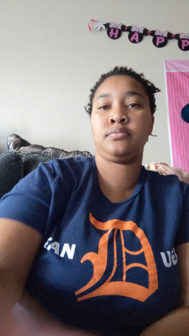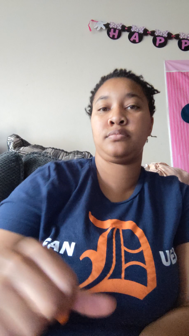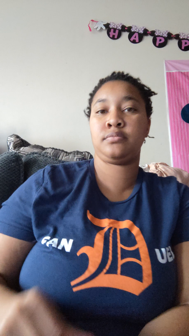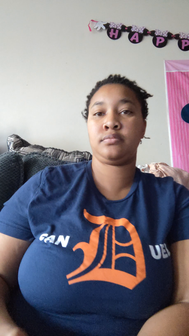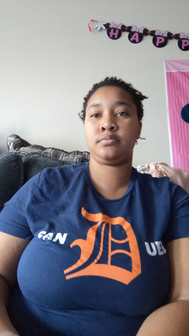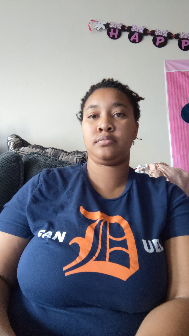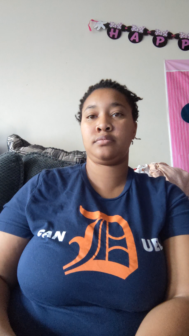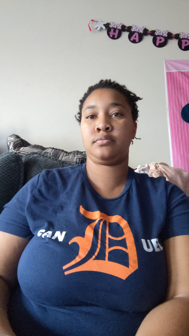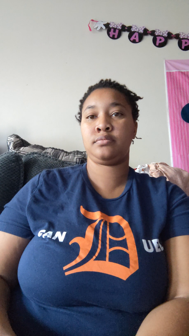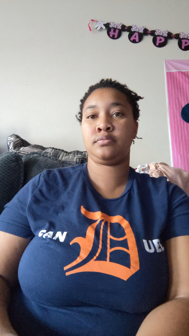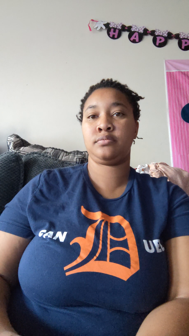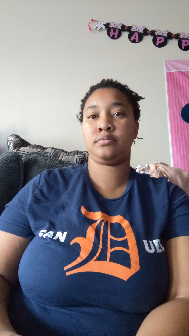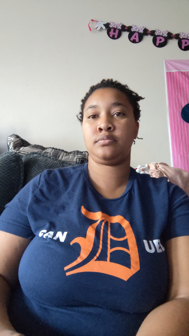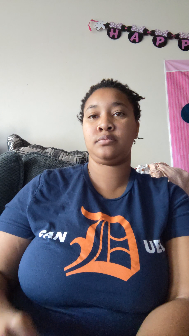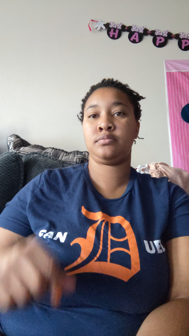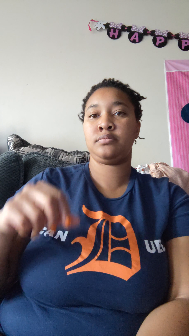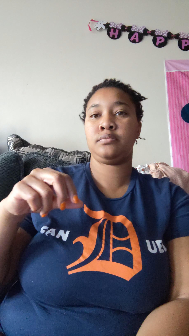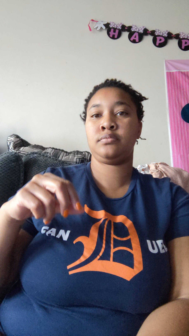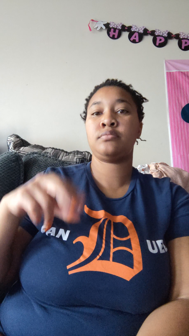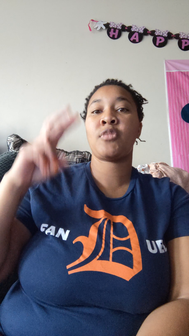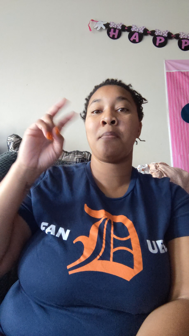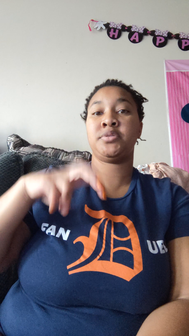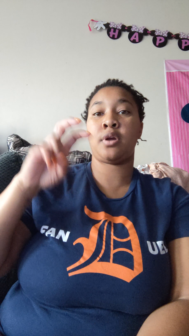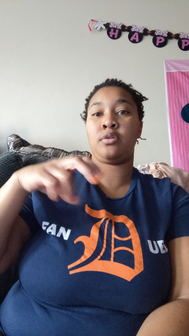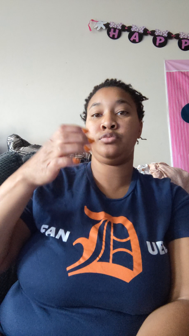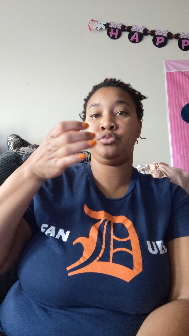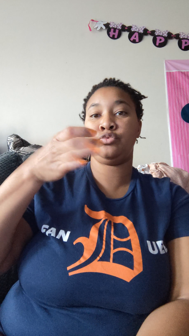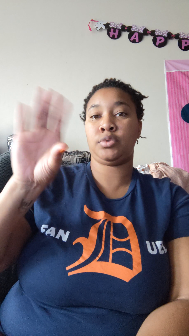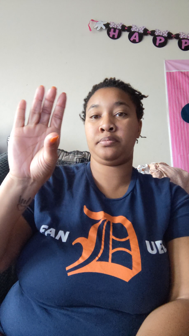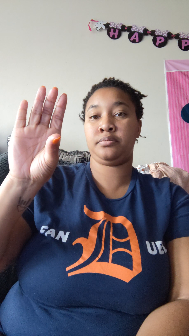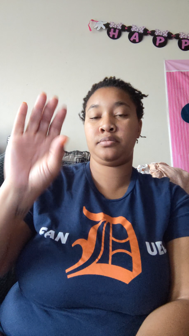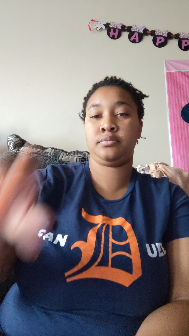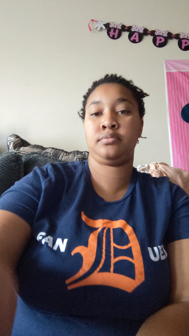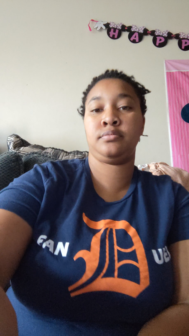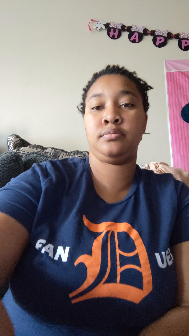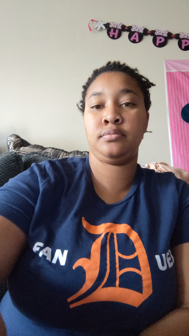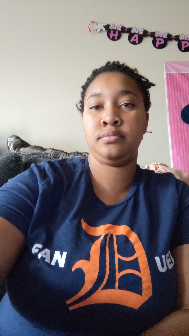potato chip